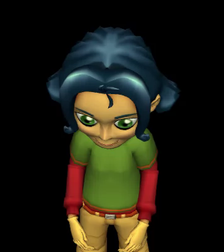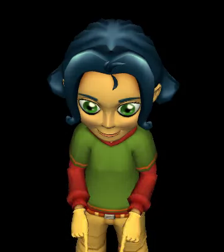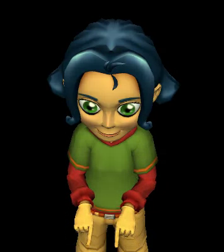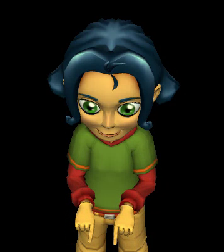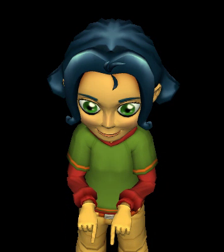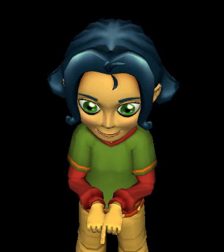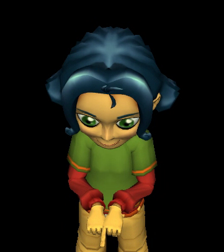نفس